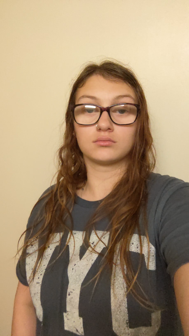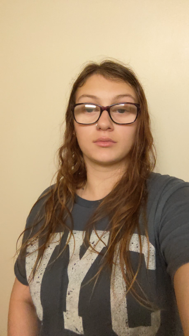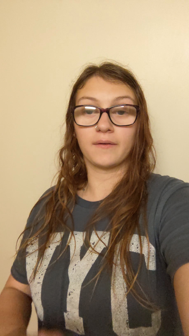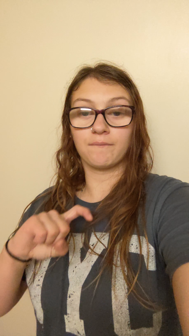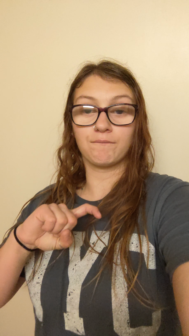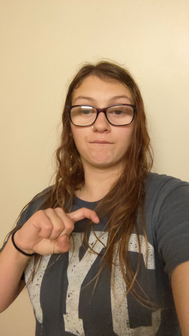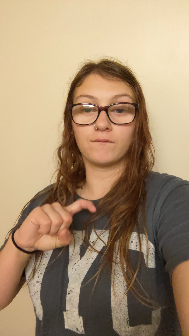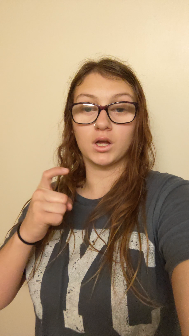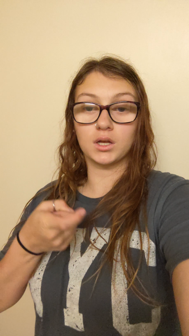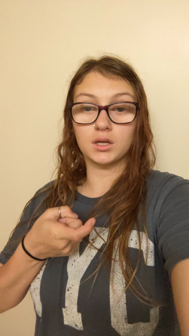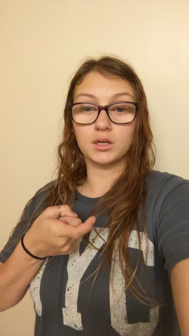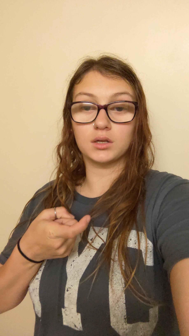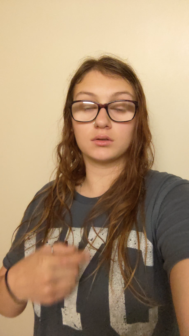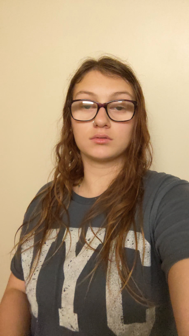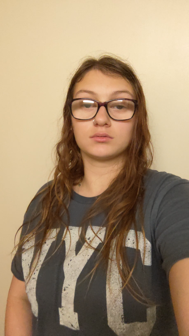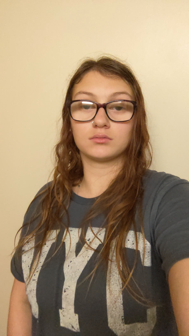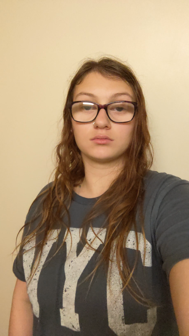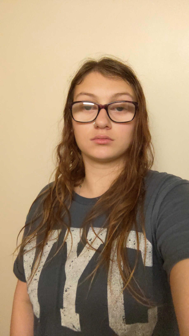friend